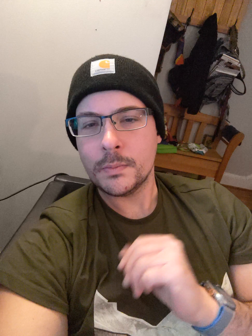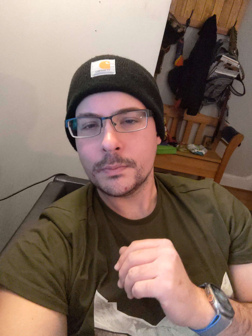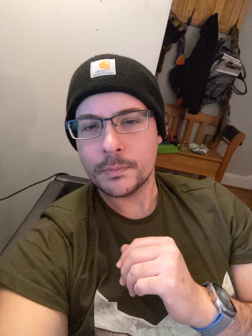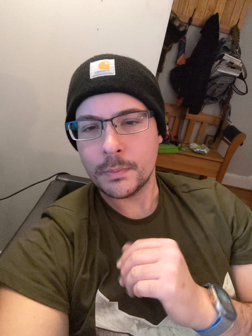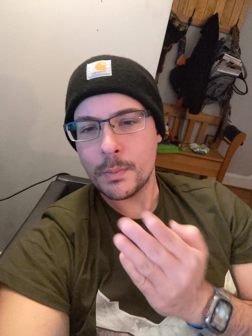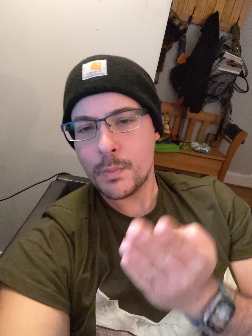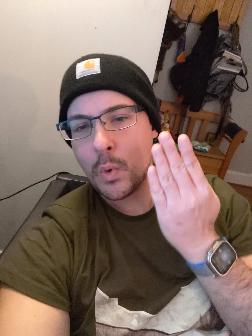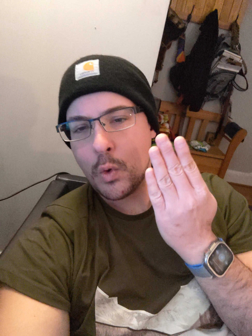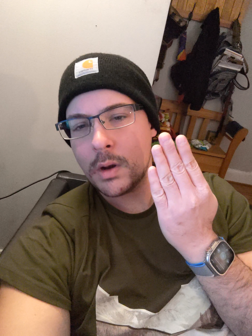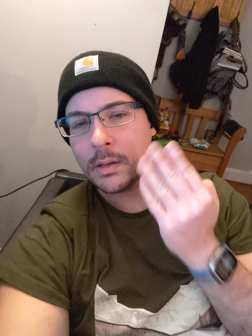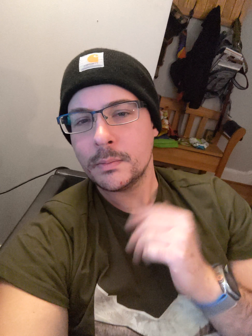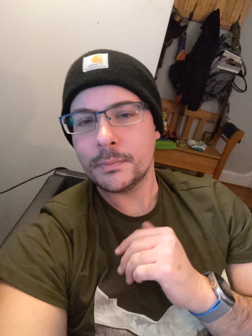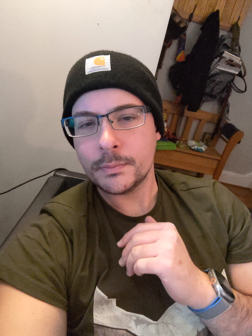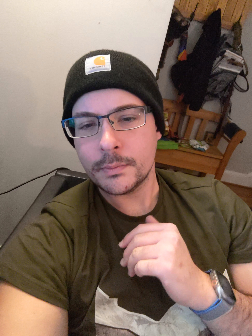morning